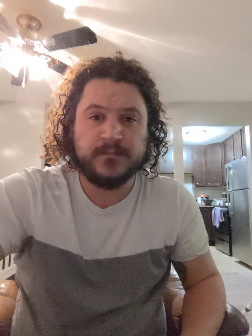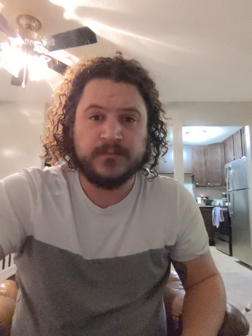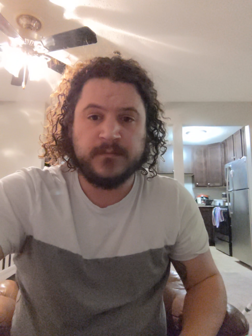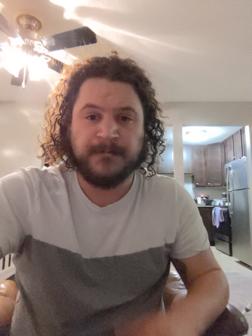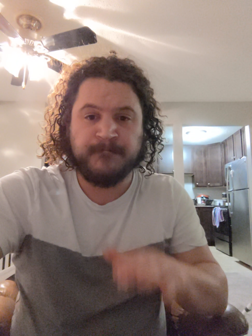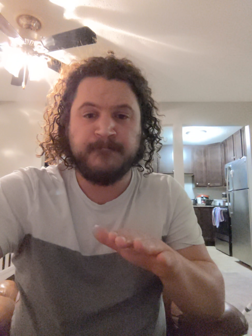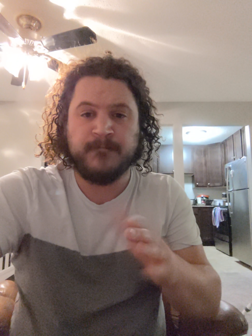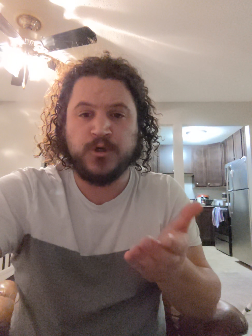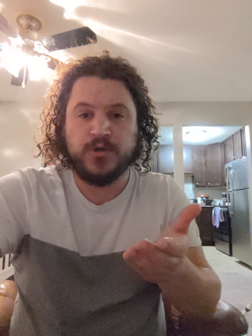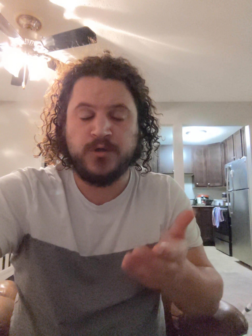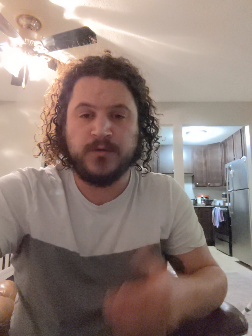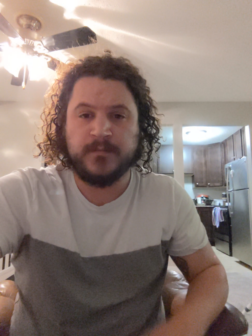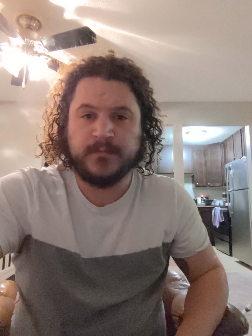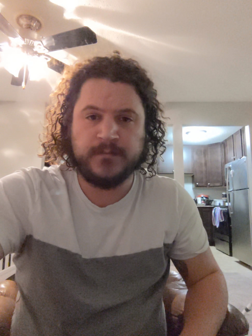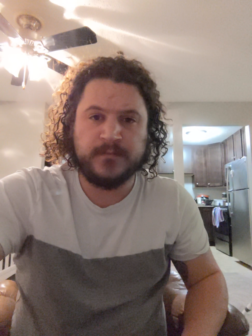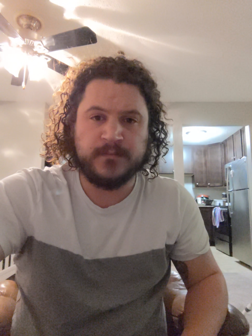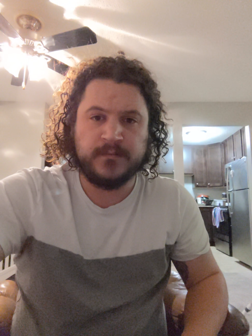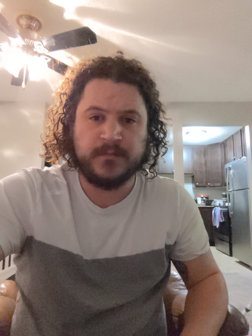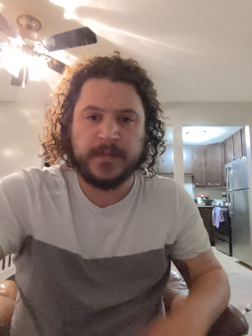book